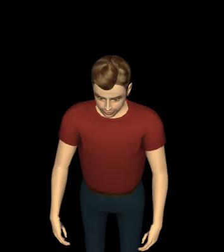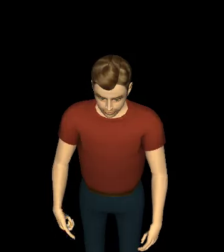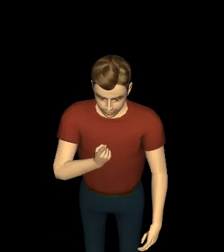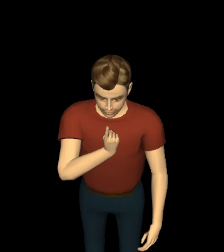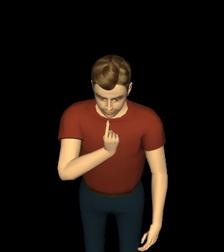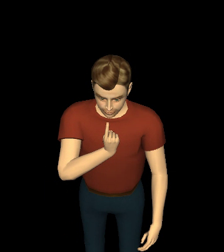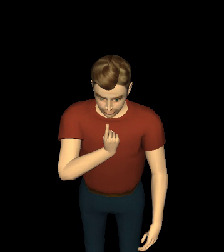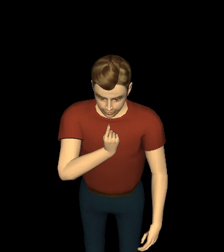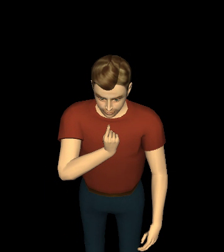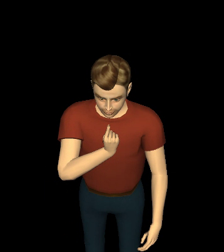أحمر